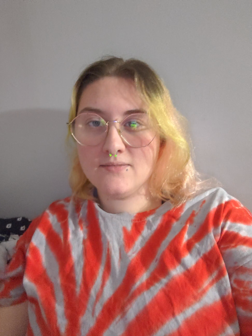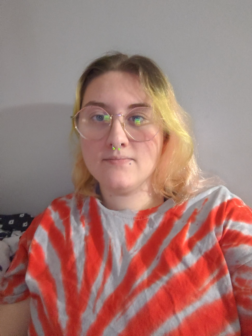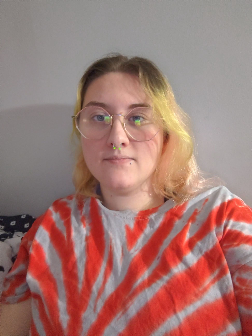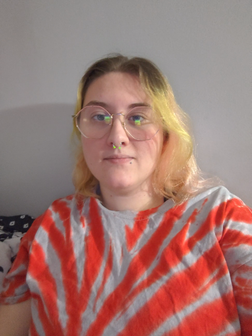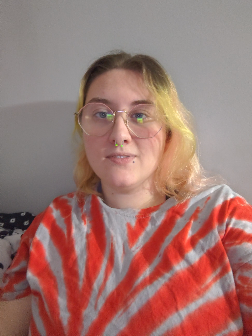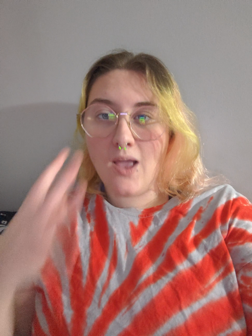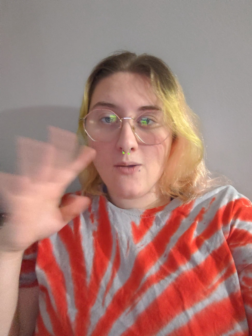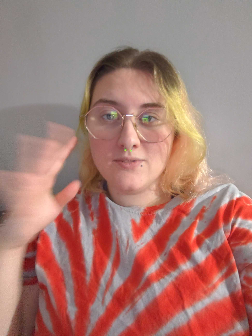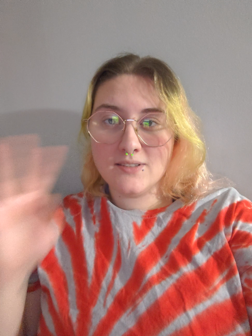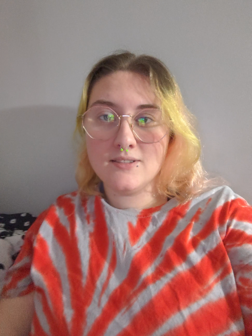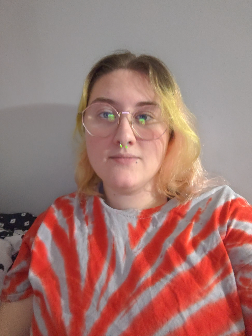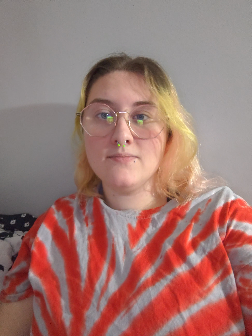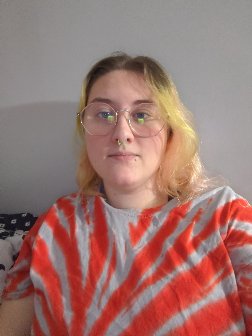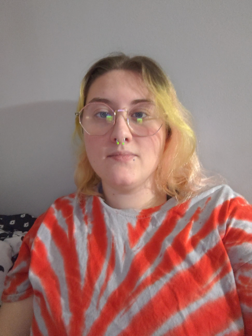noisy